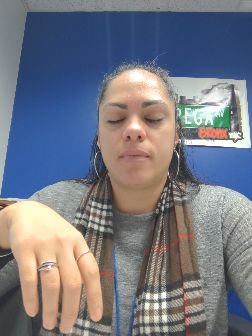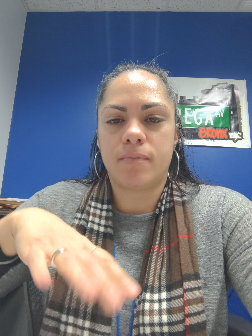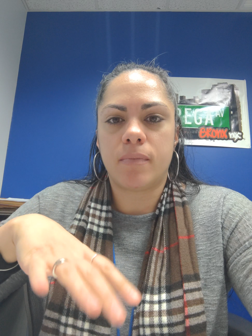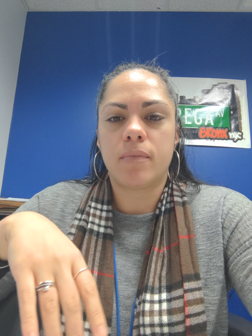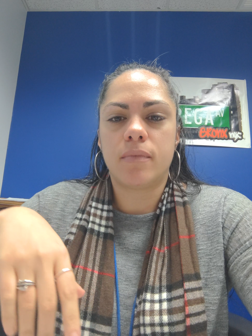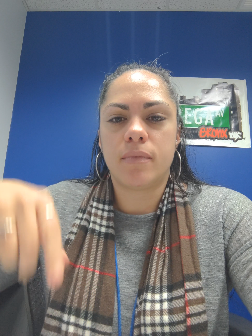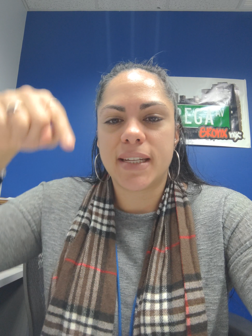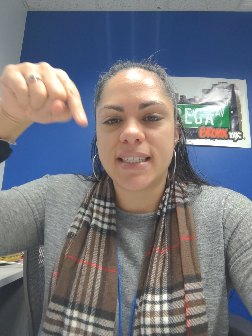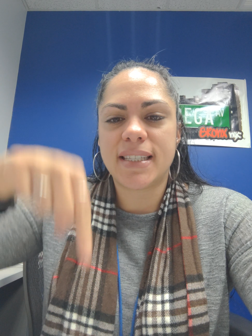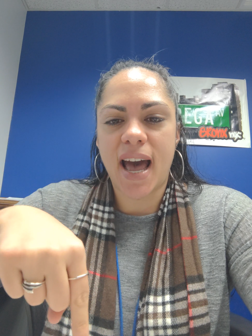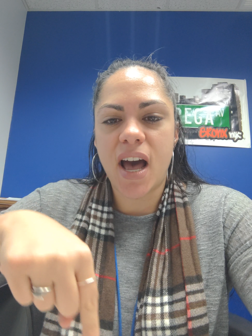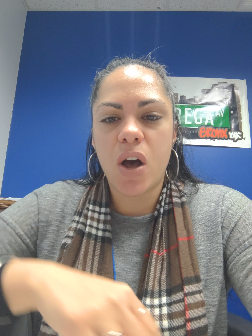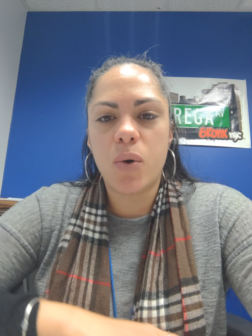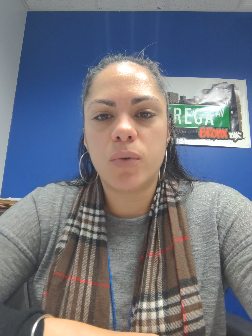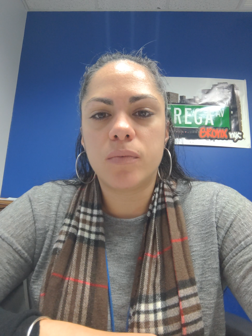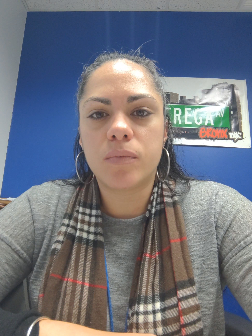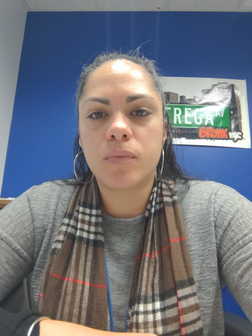down